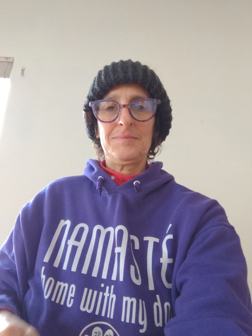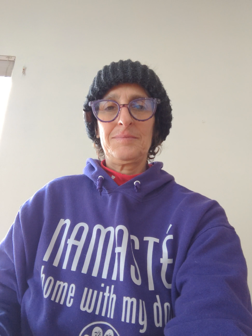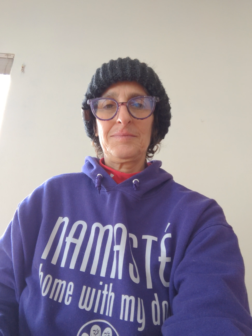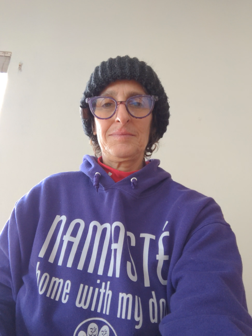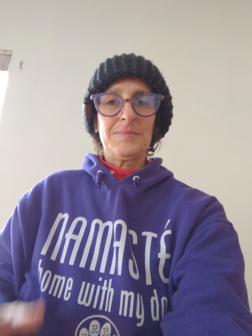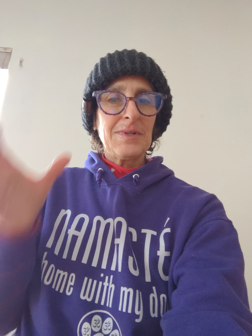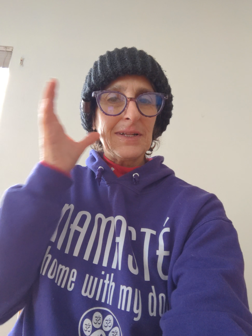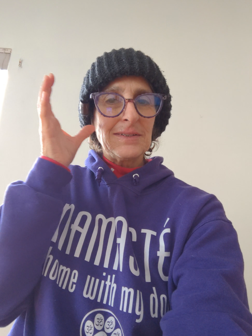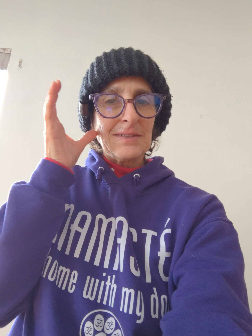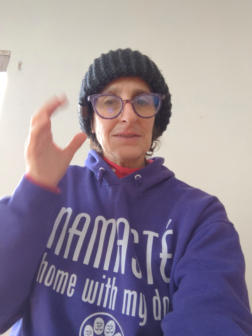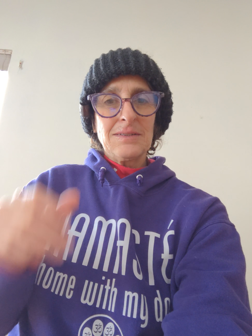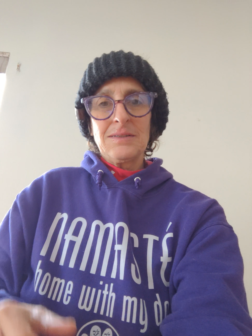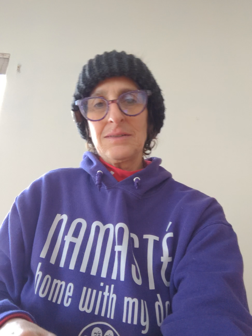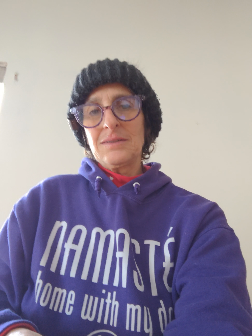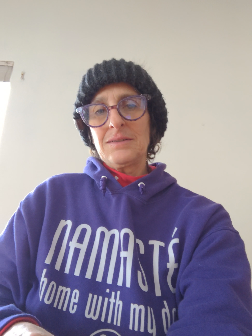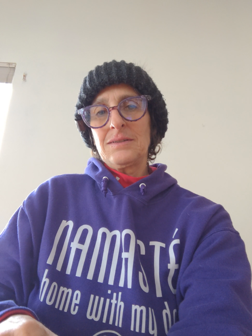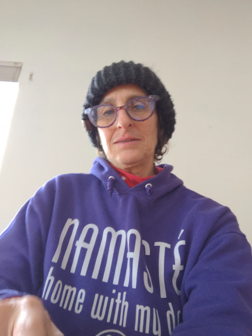listen